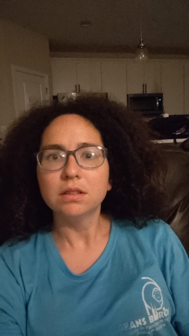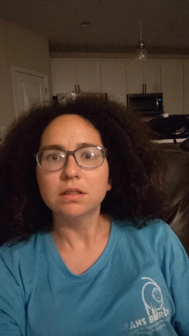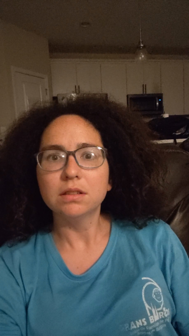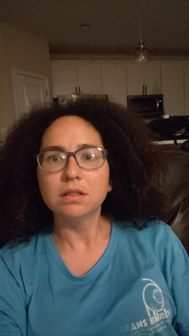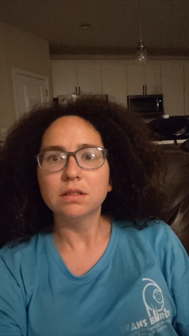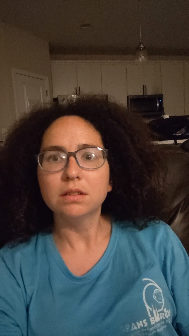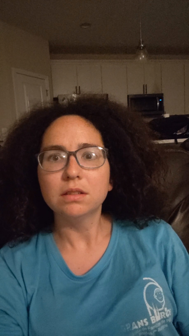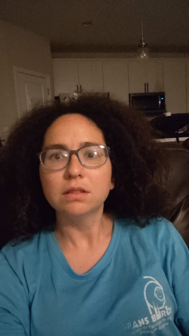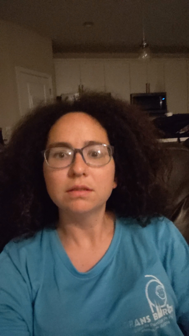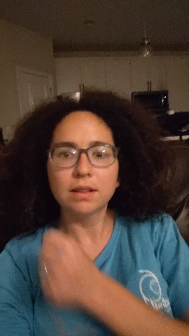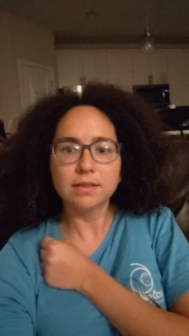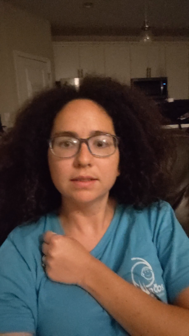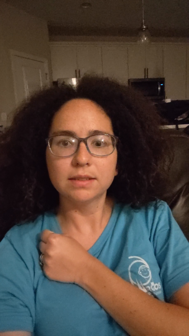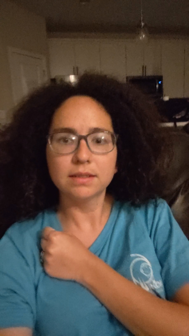love